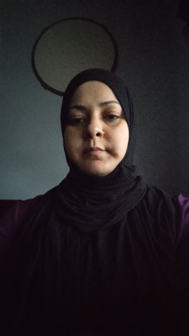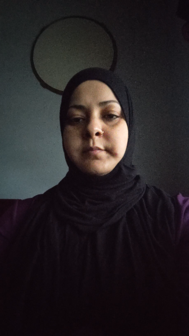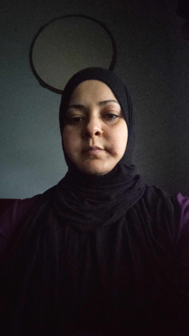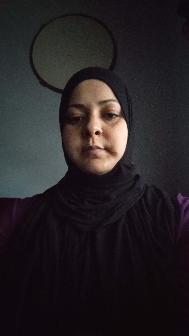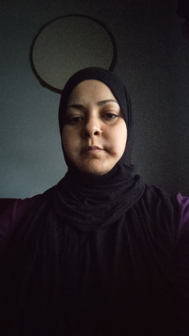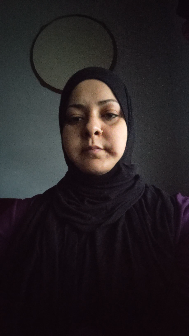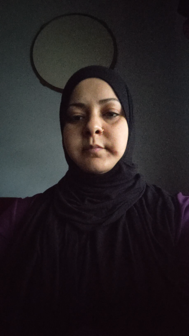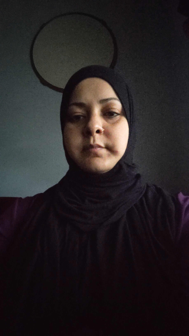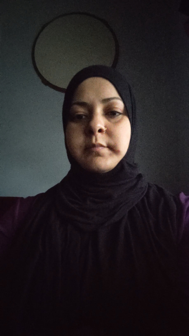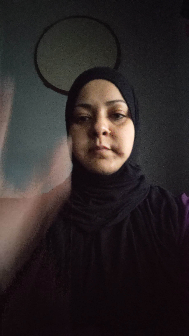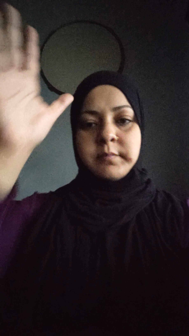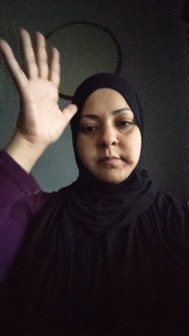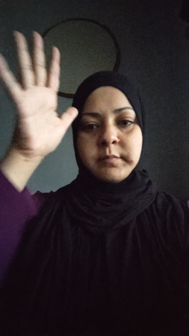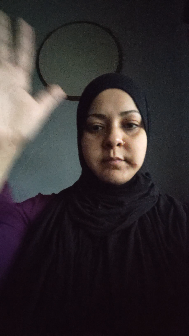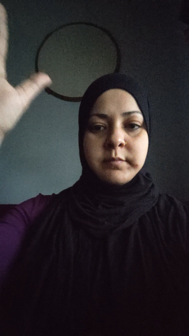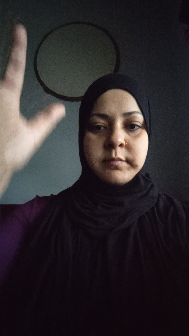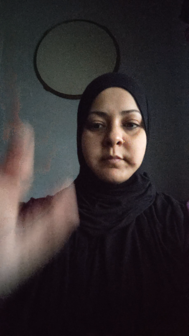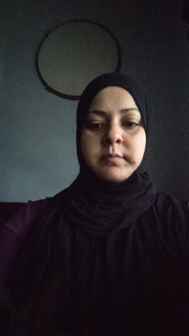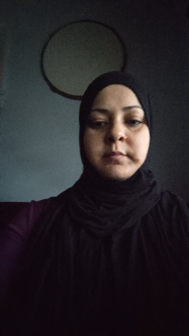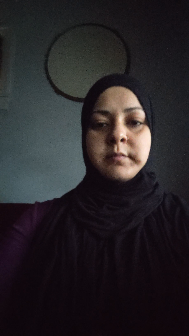moose